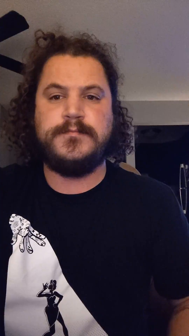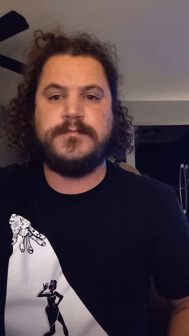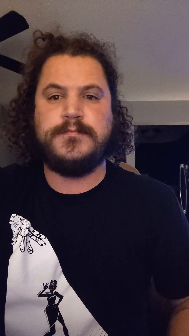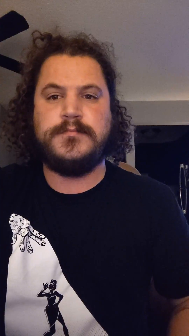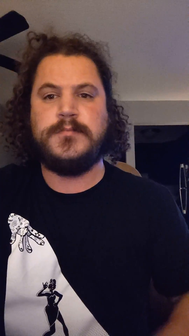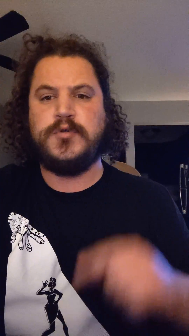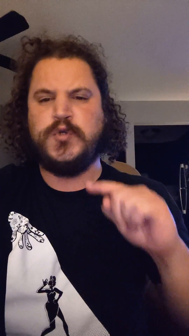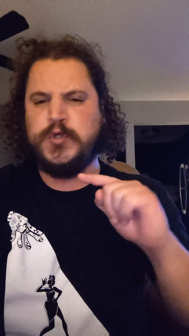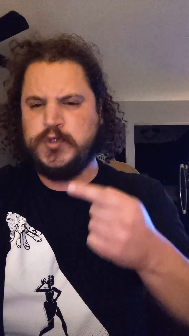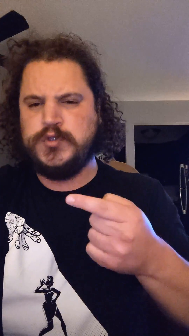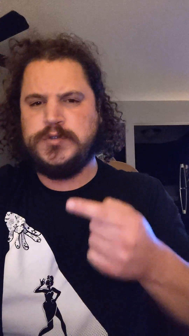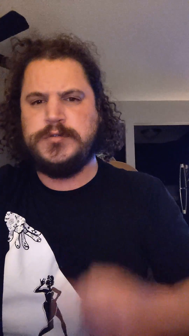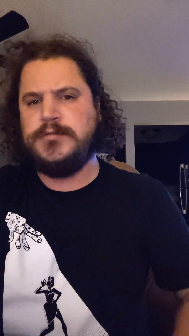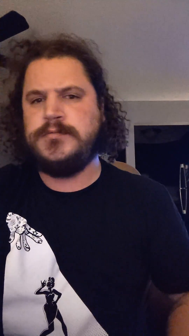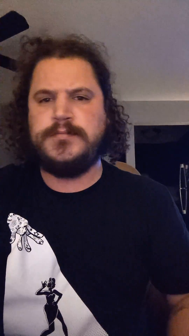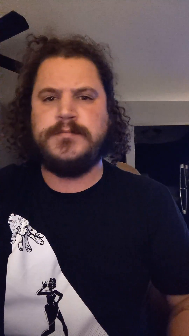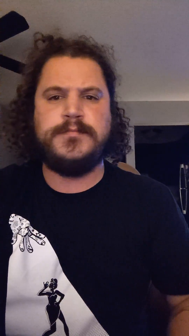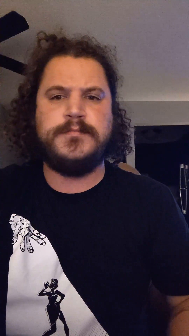hurt